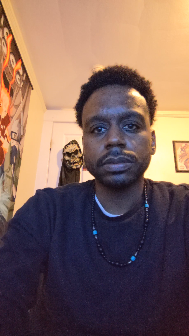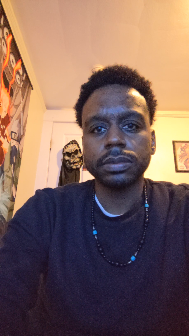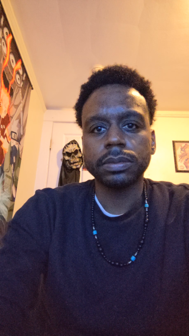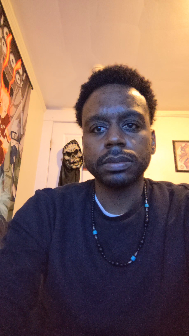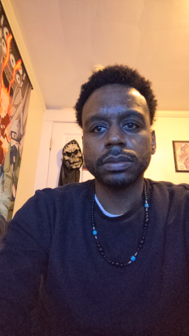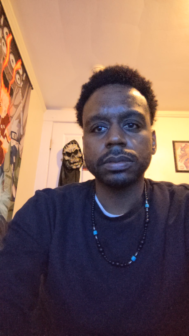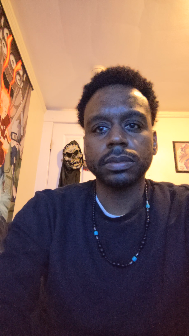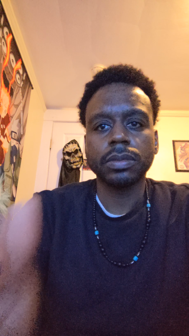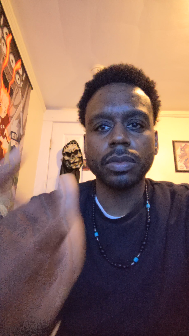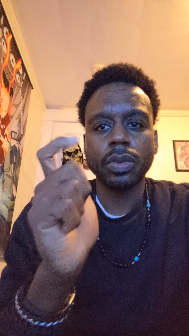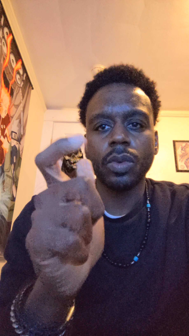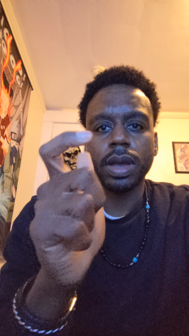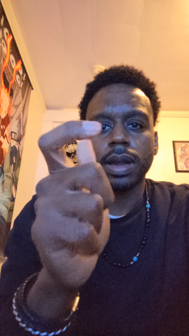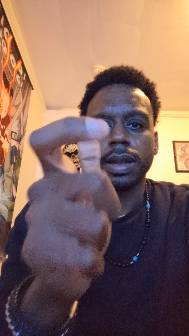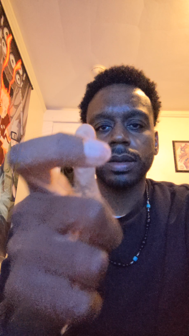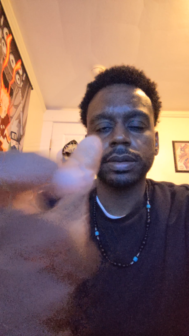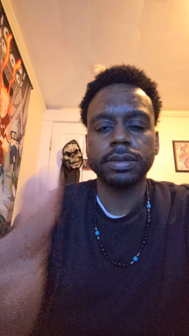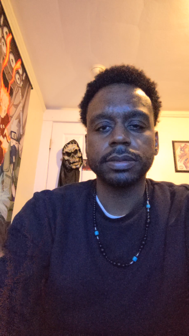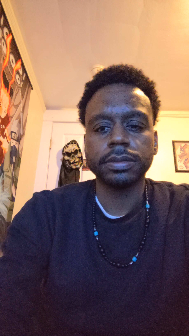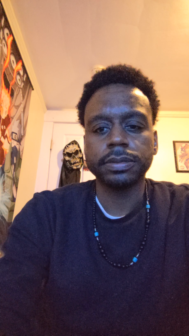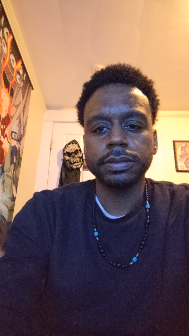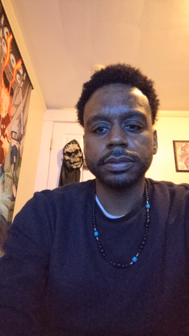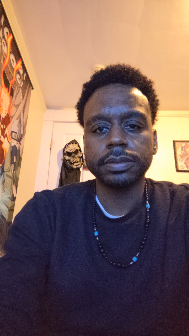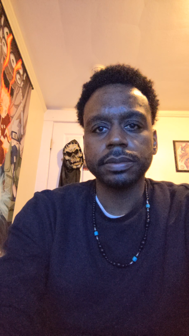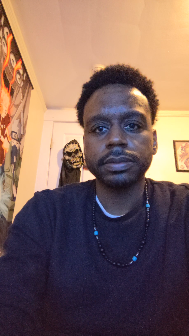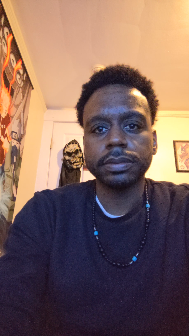run